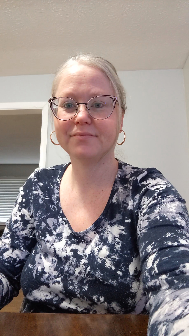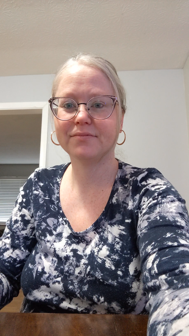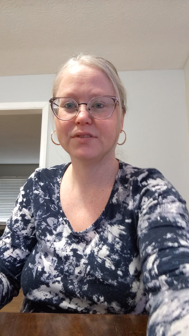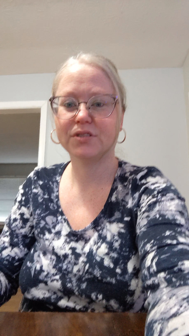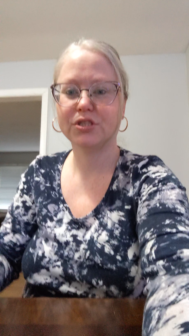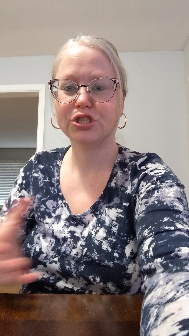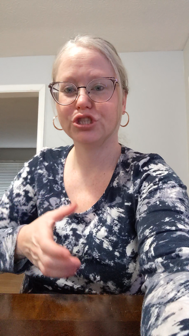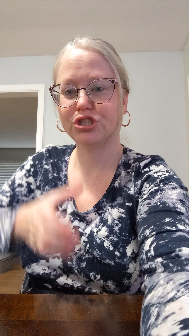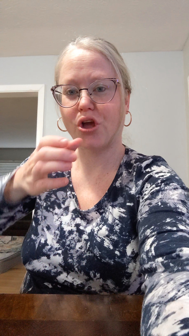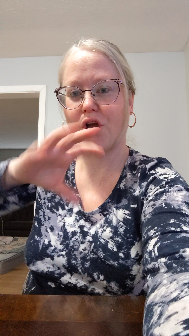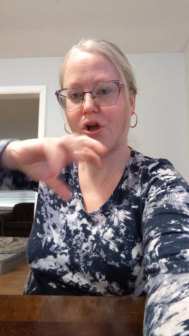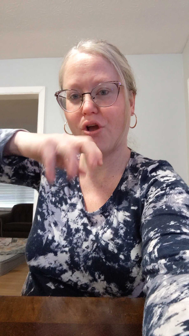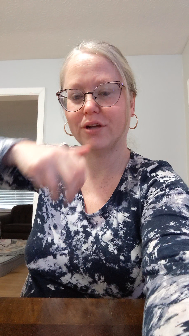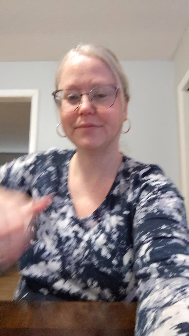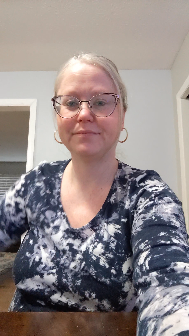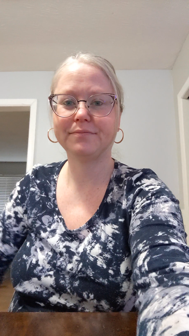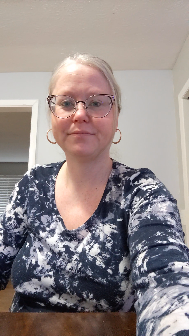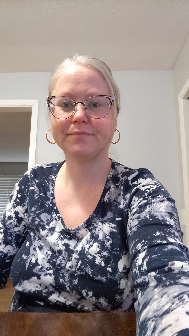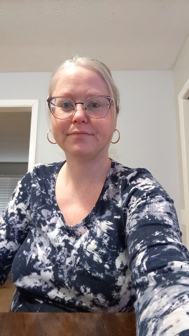jar